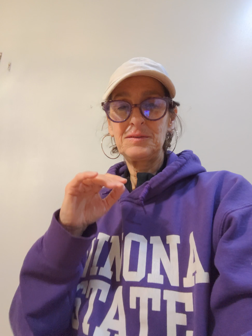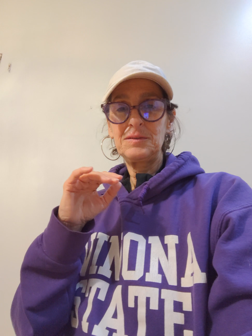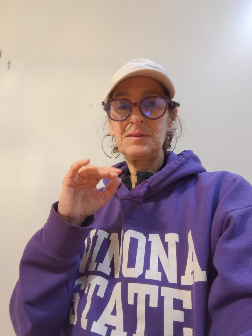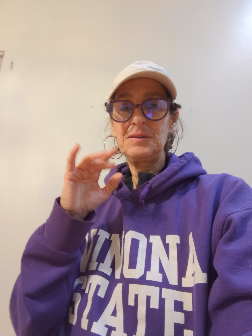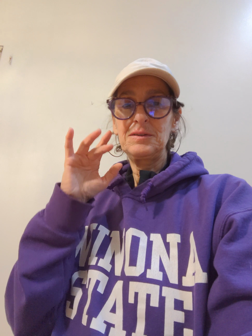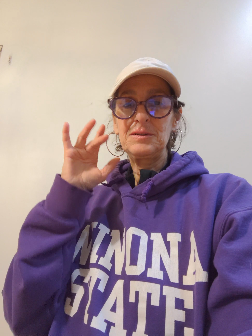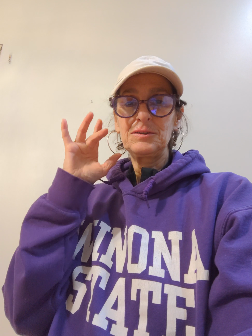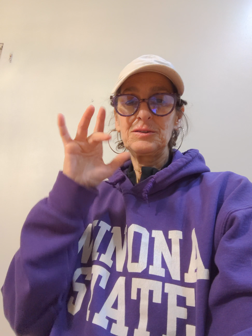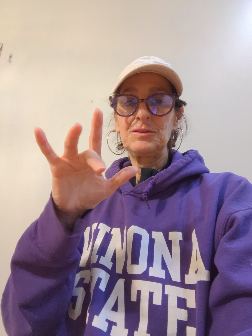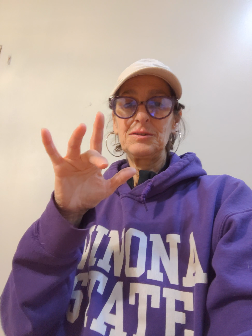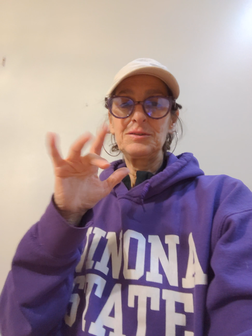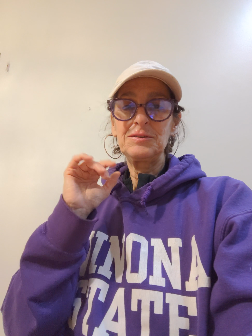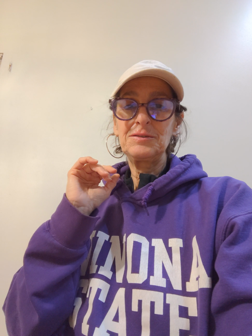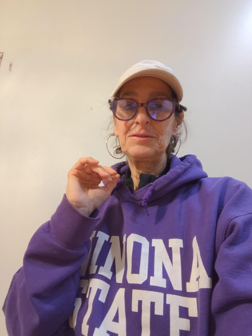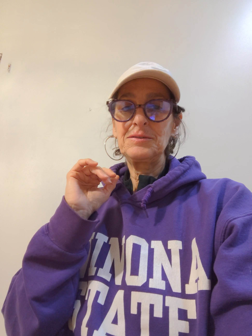touch